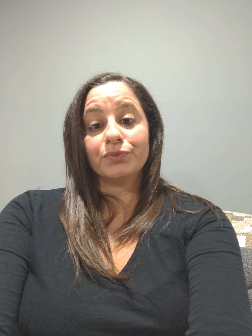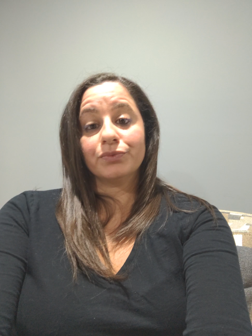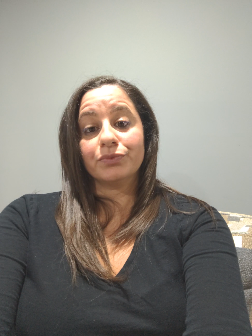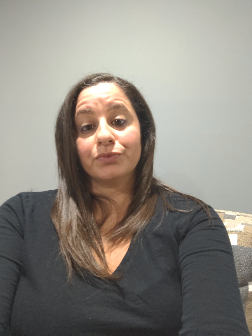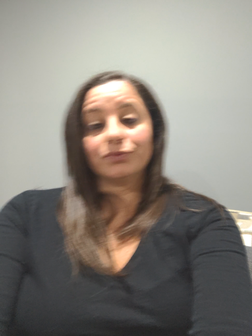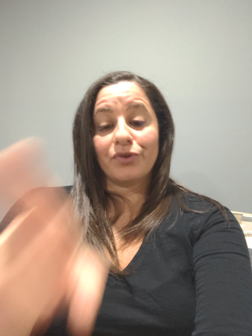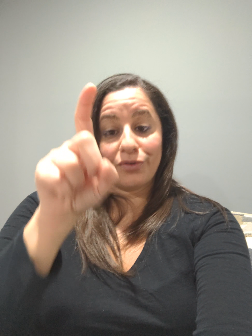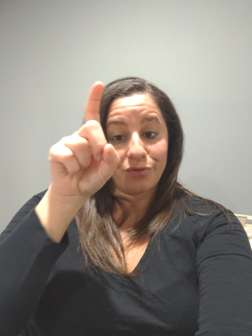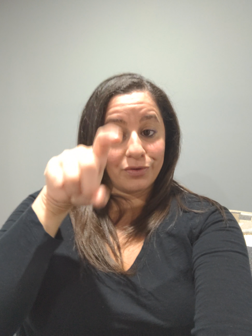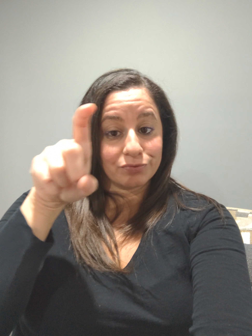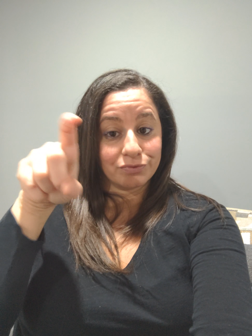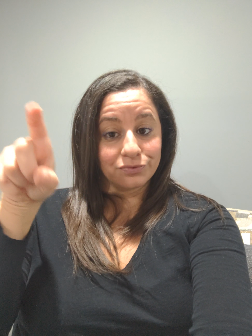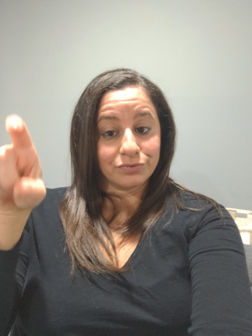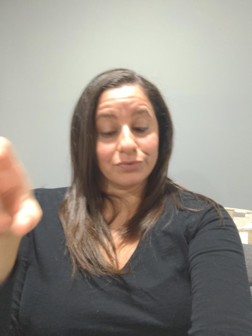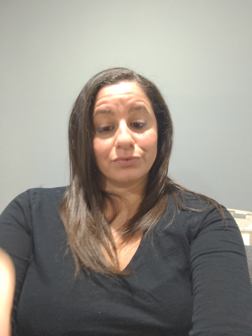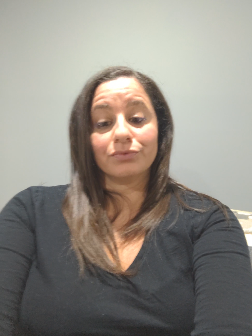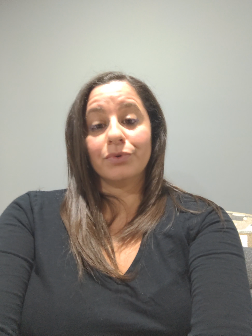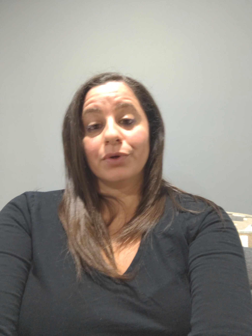closet